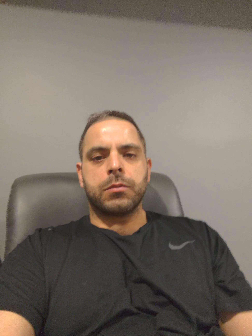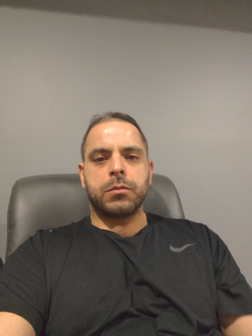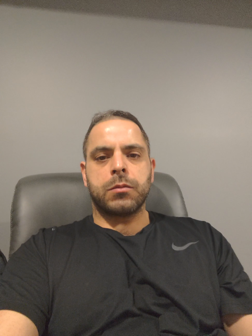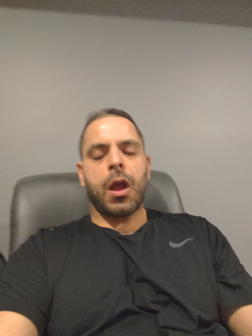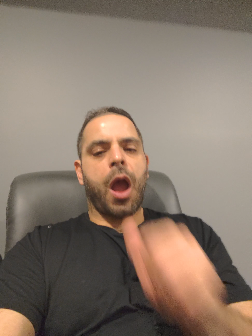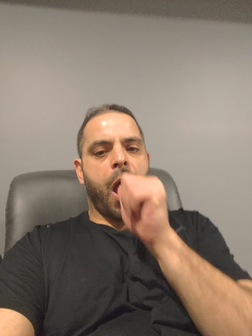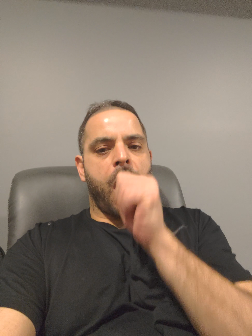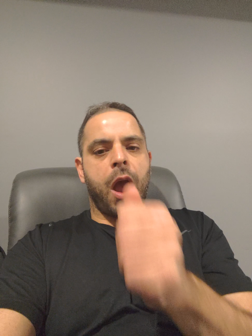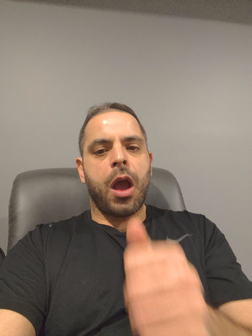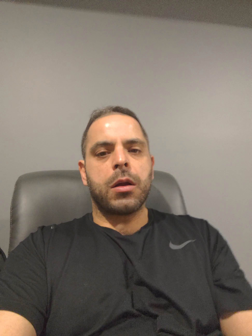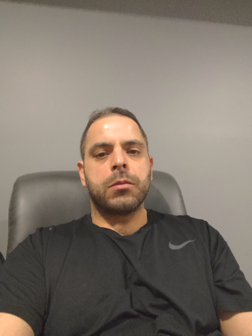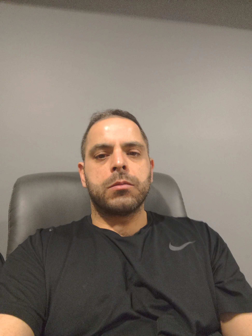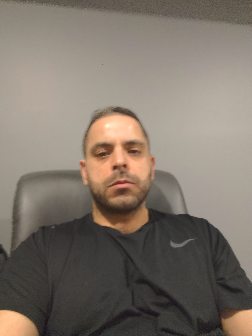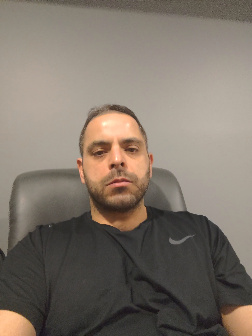nuts